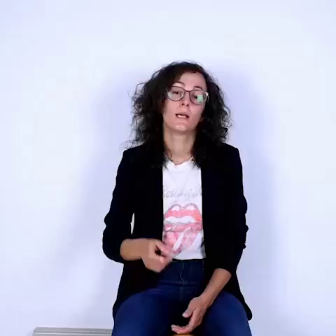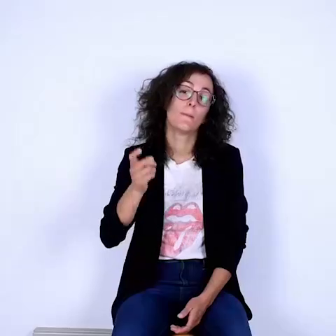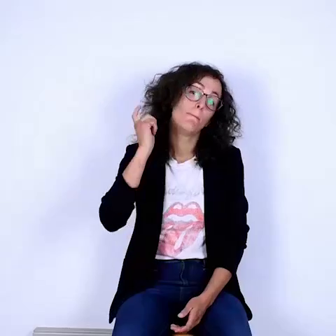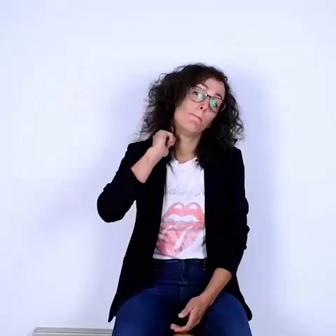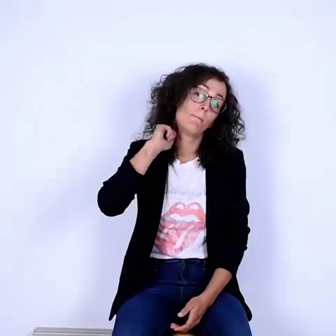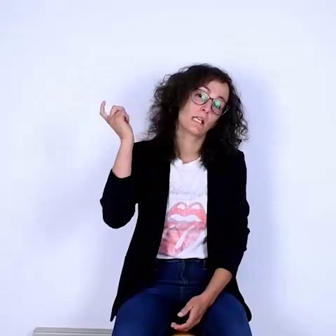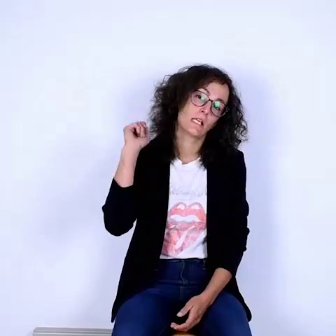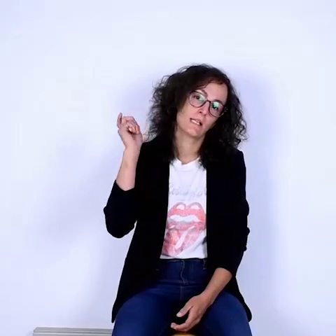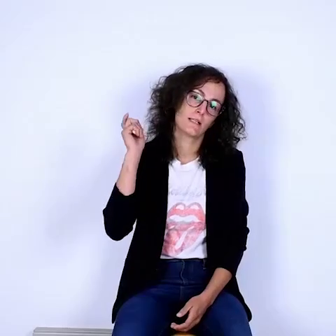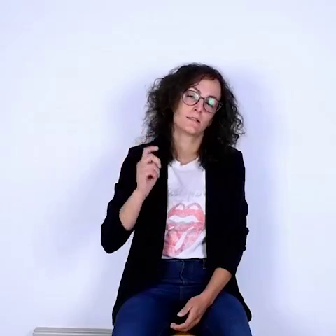meningitis